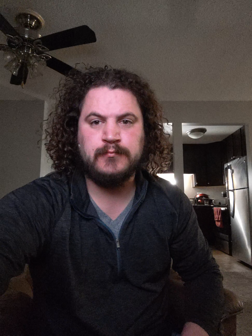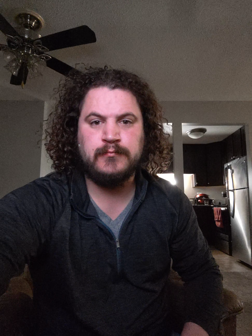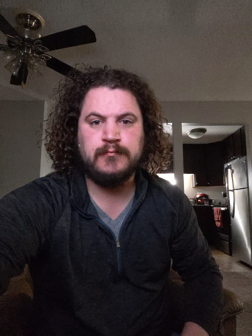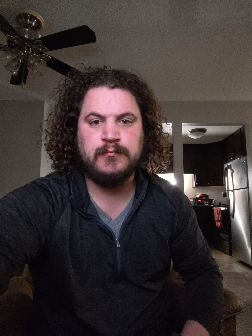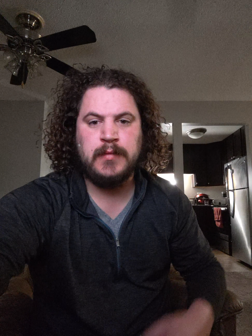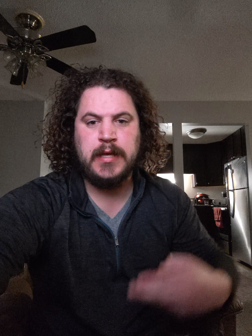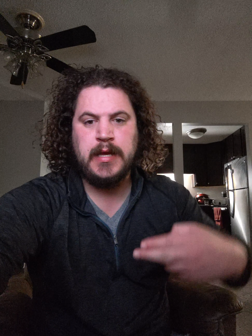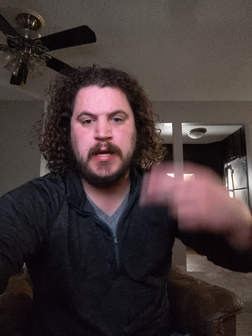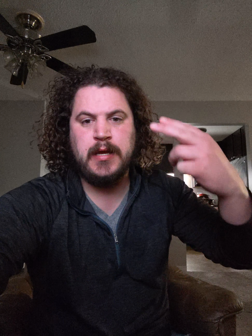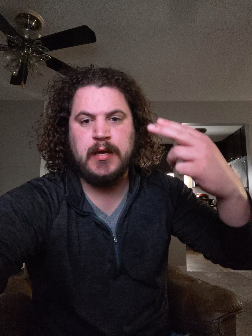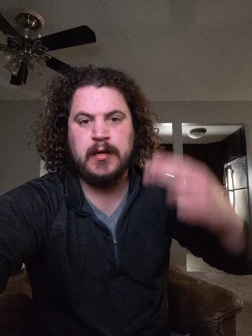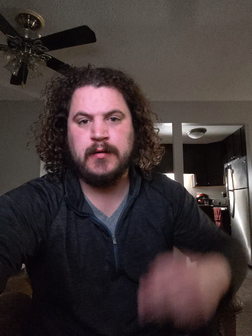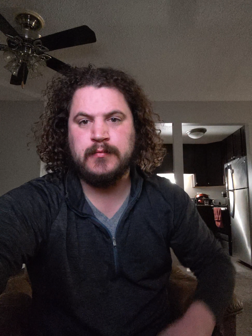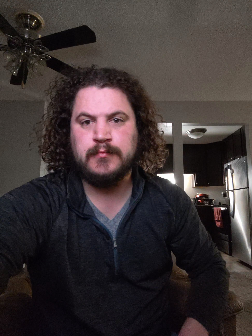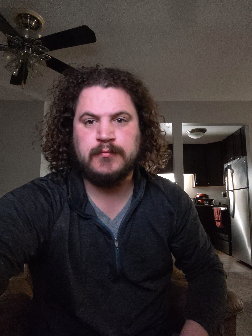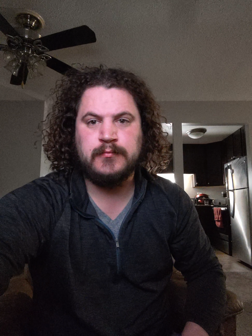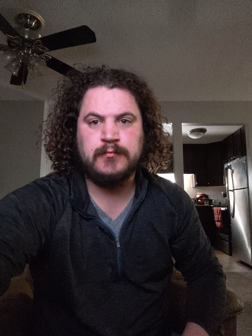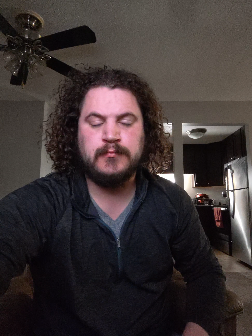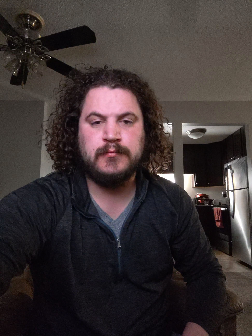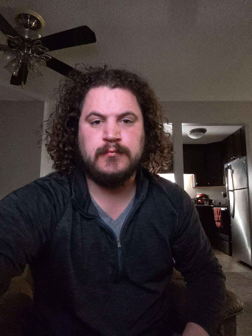high